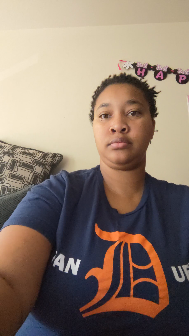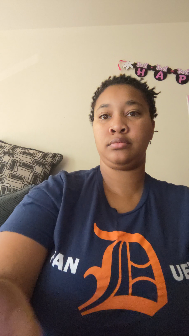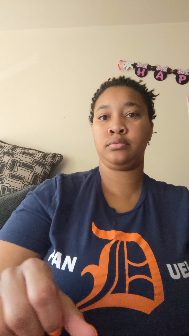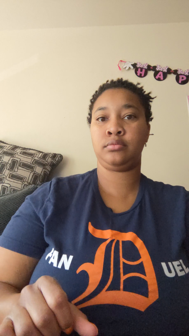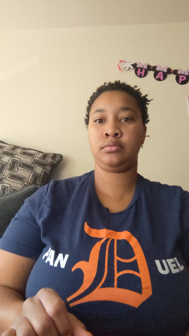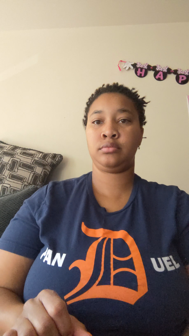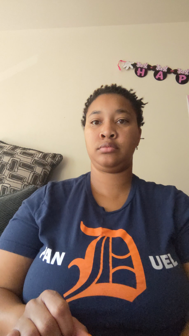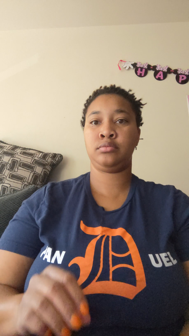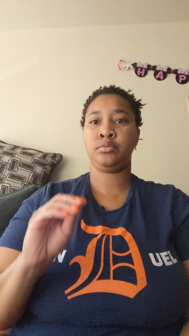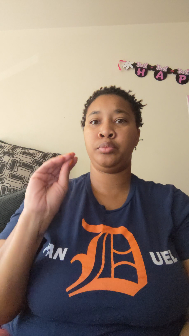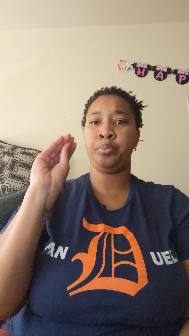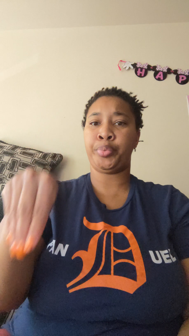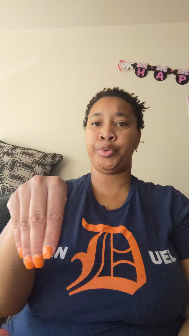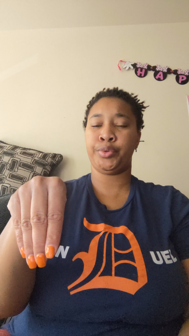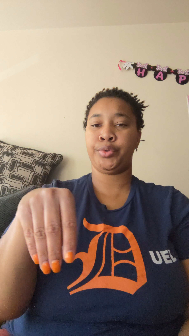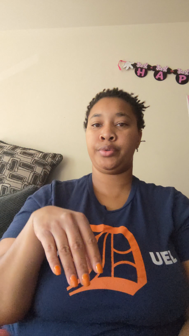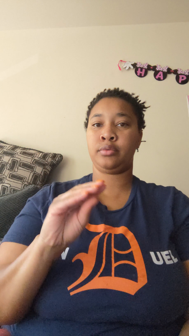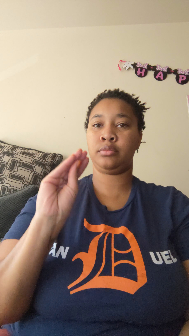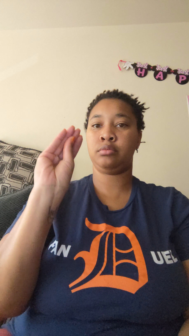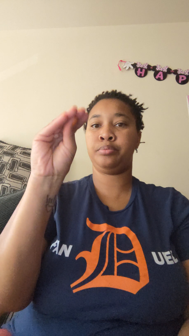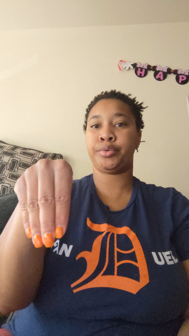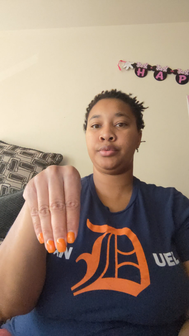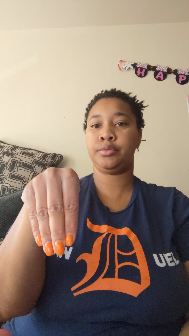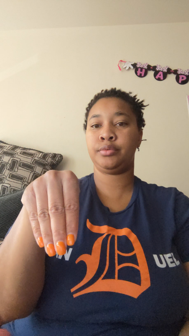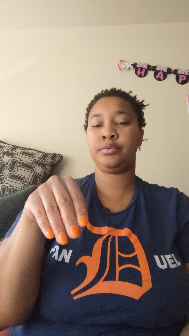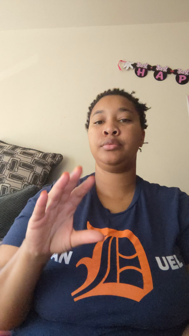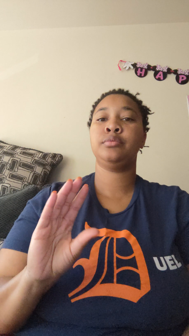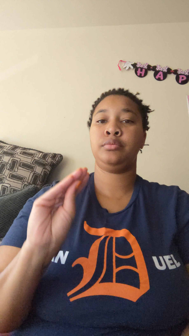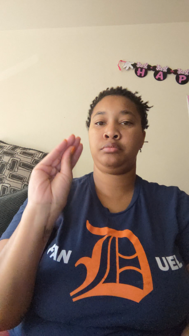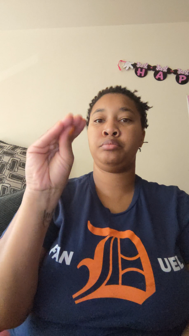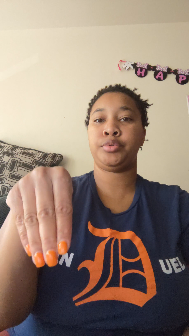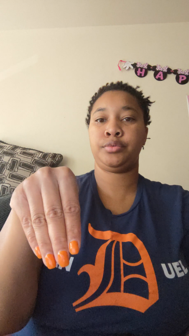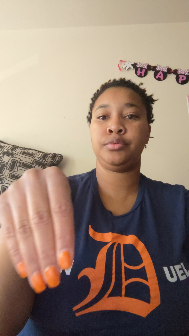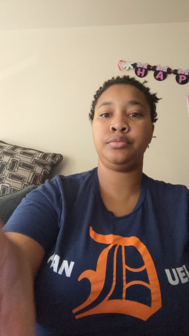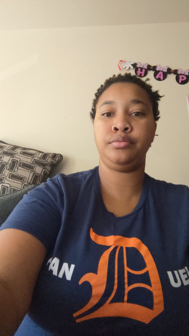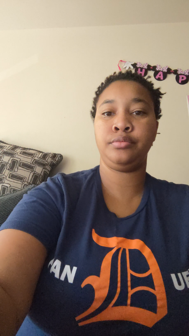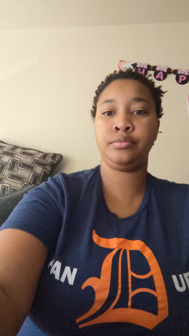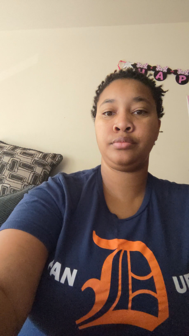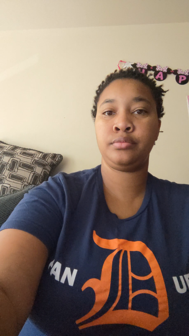put